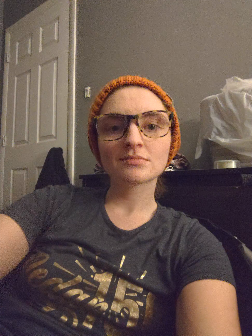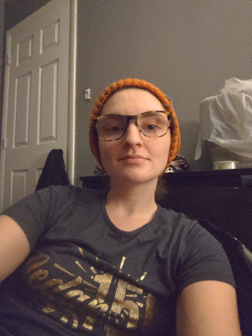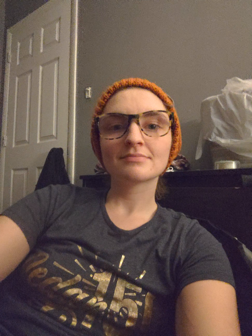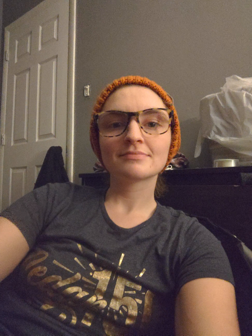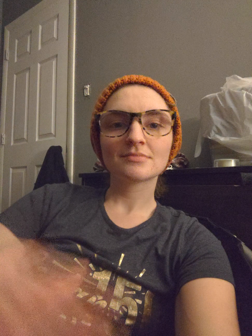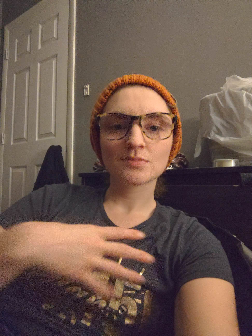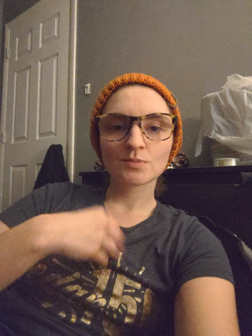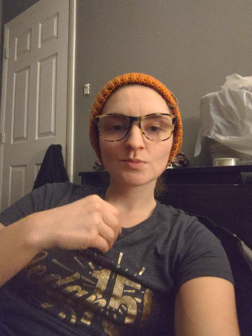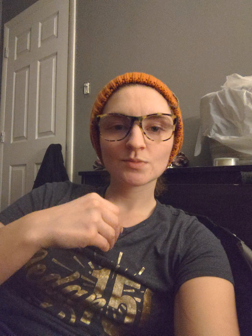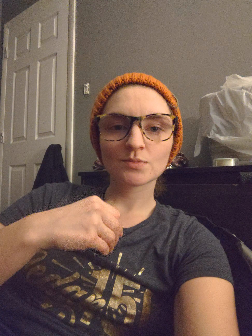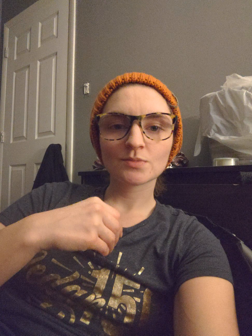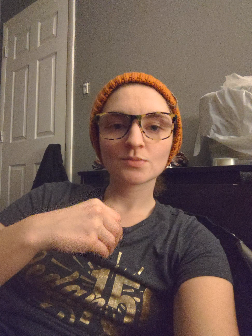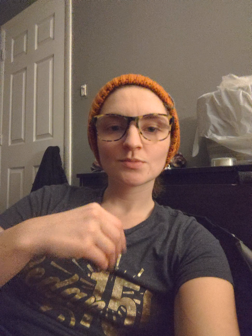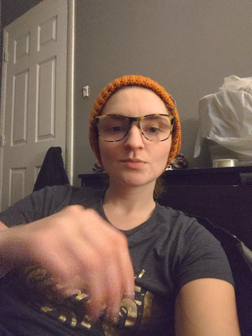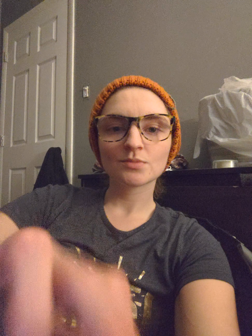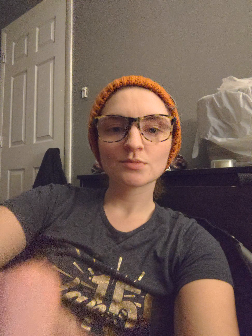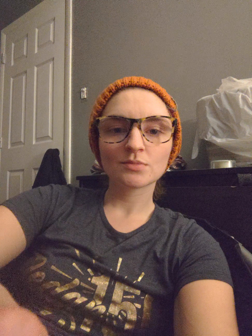store